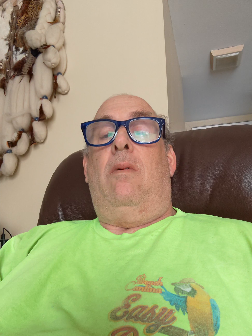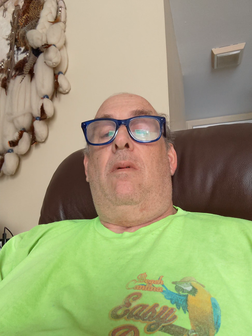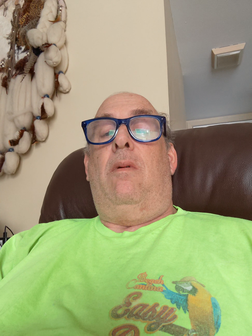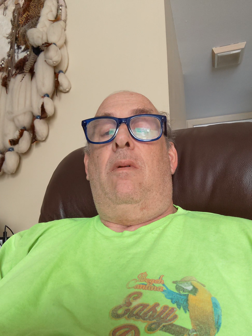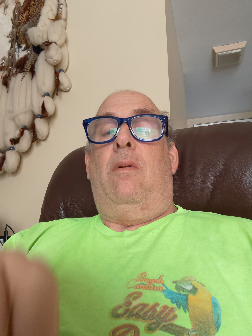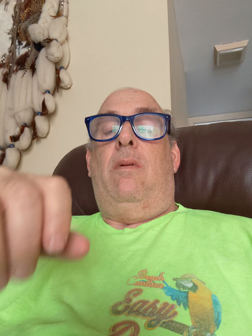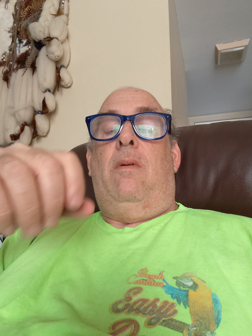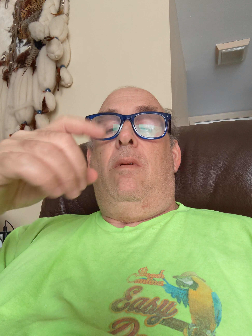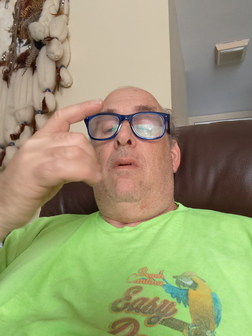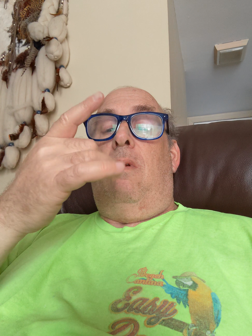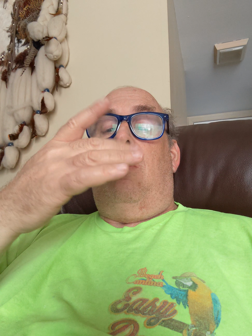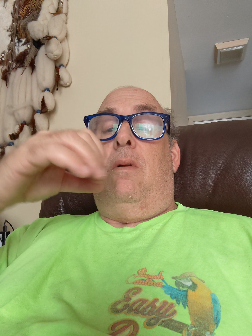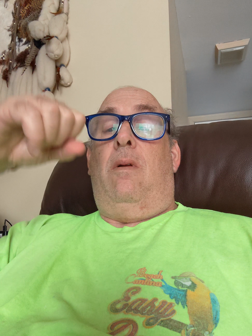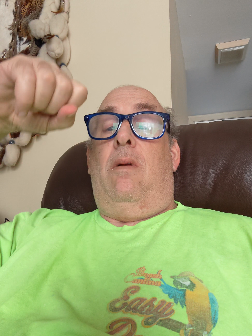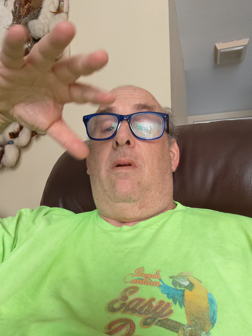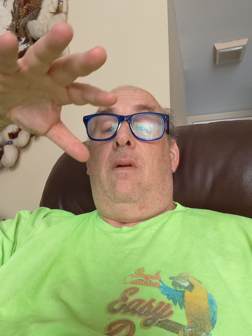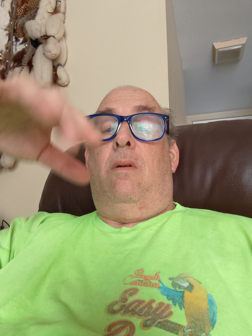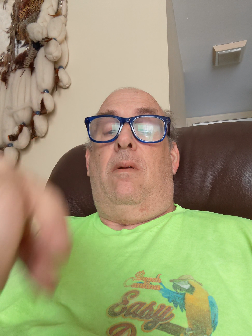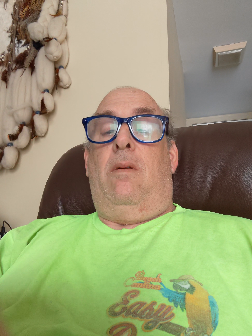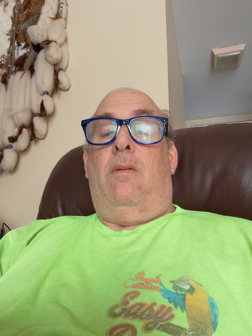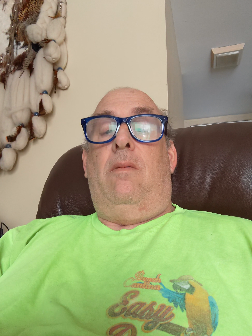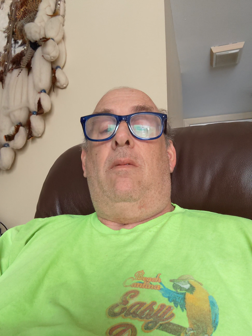lamp